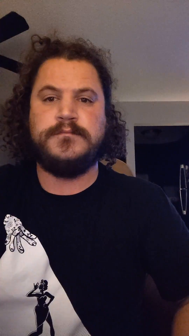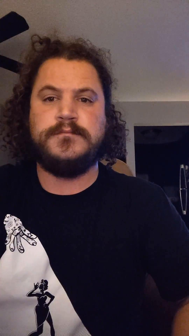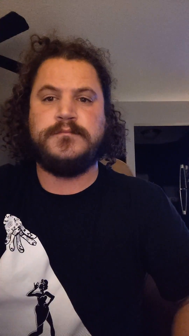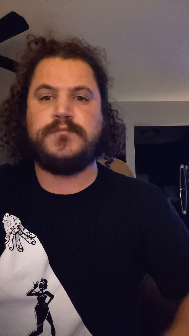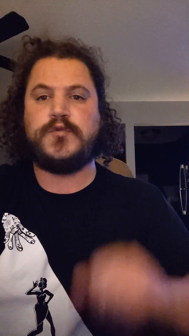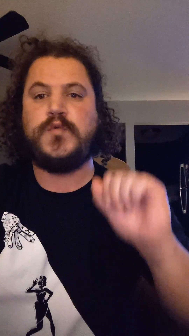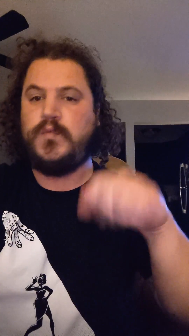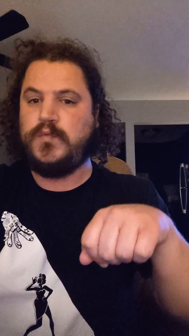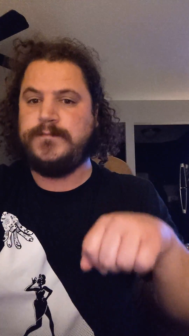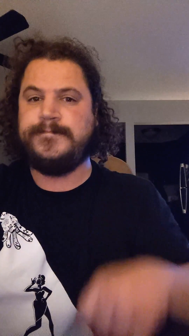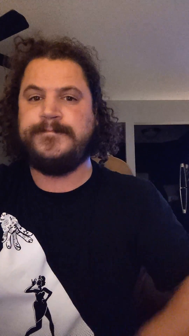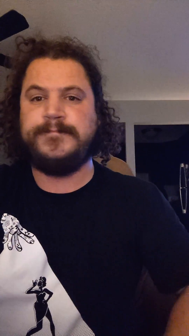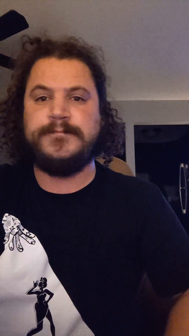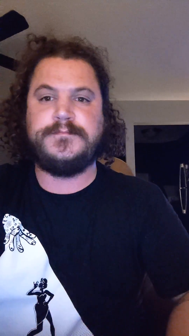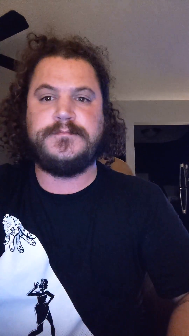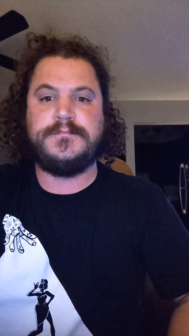could